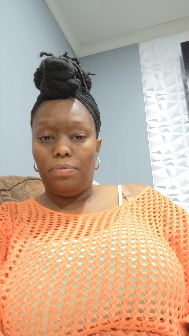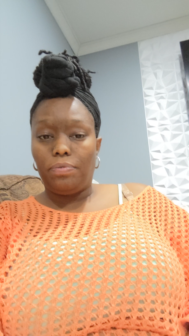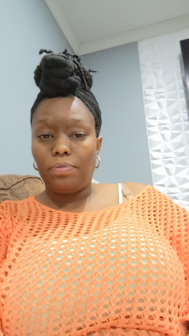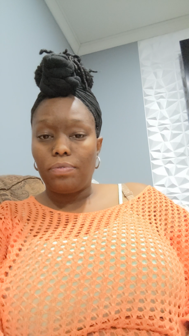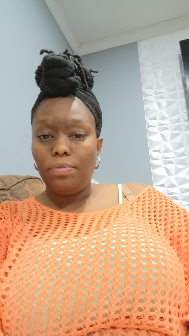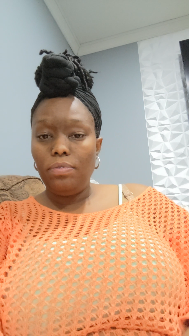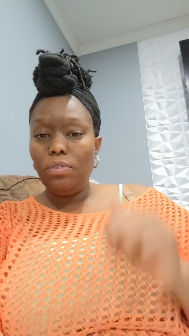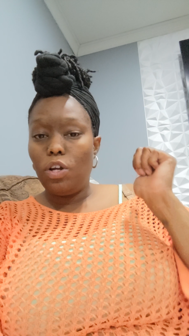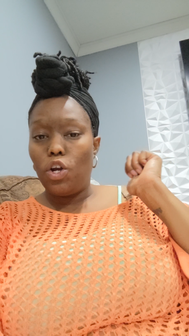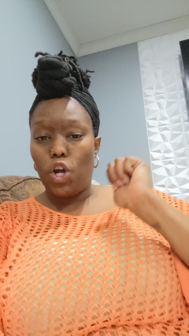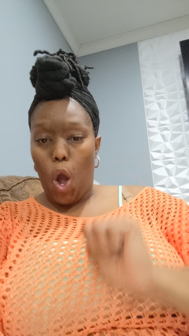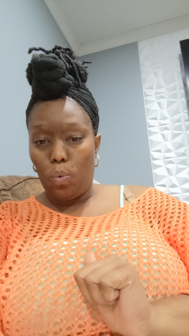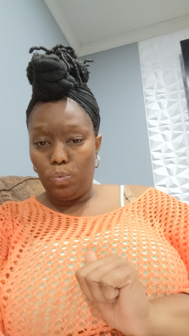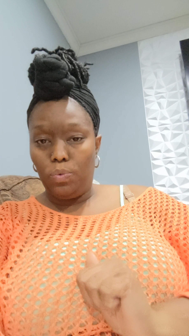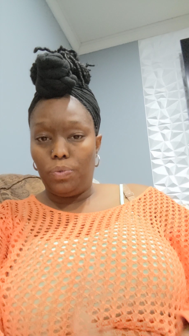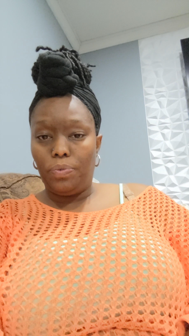coats